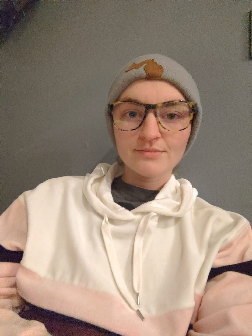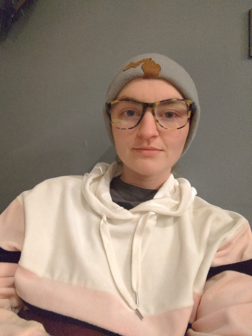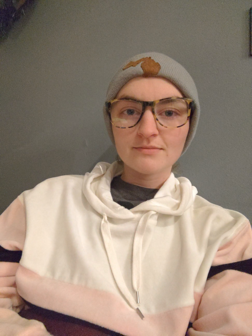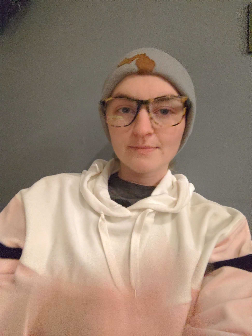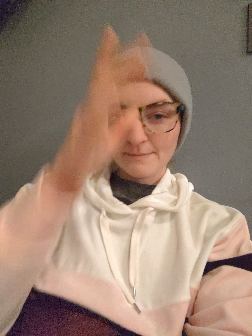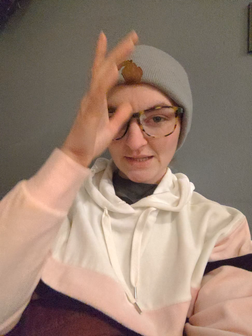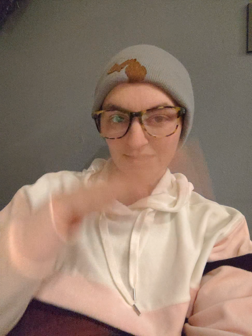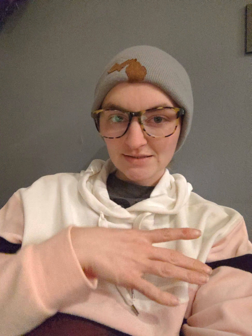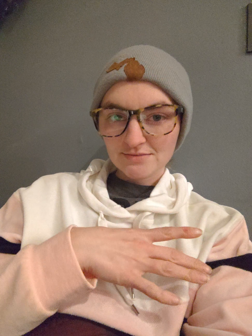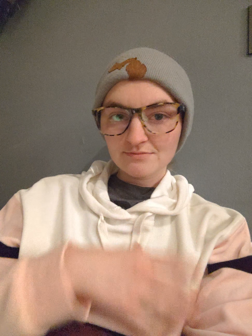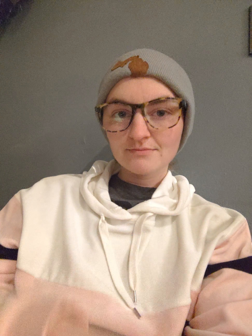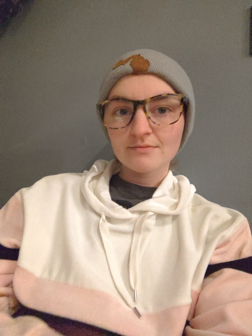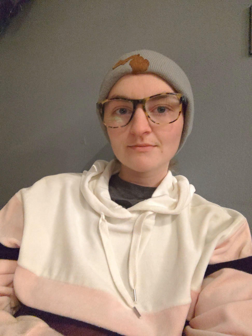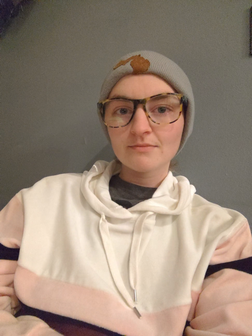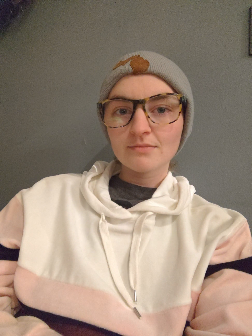man